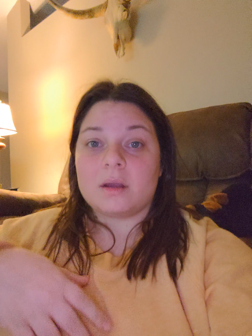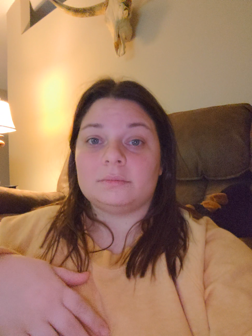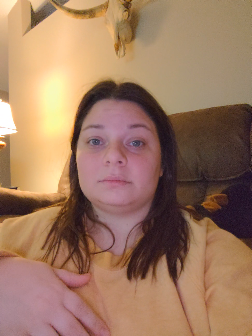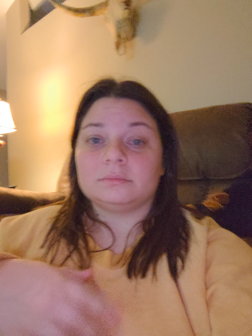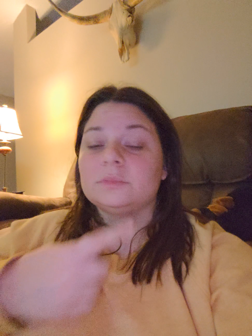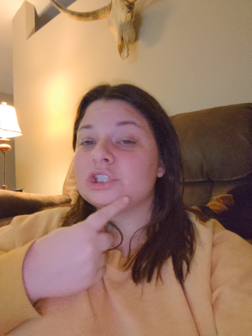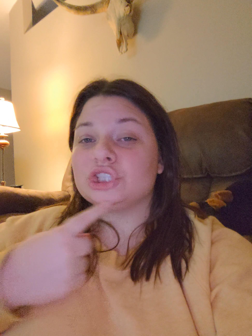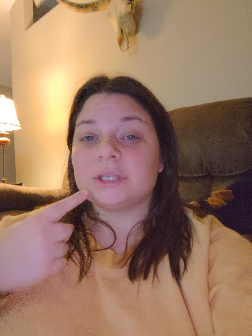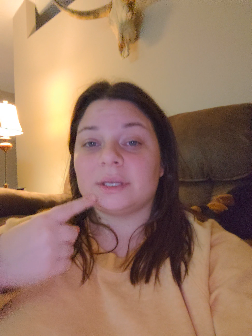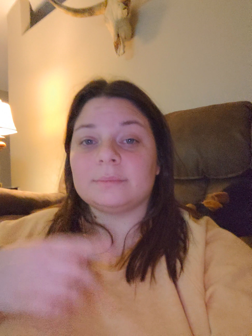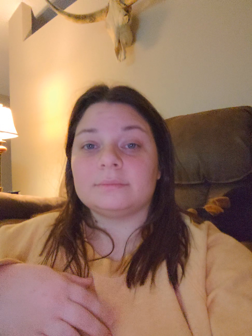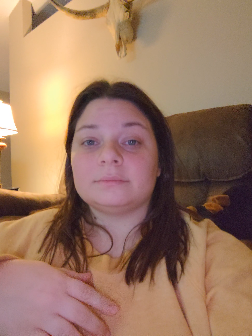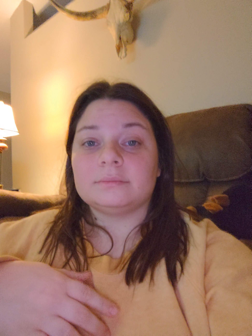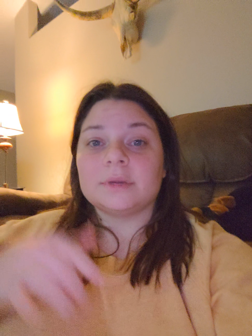chin